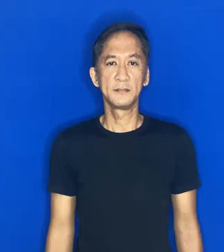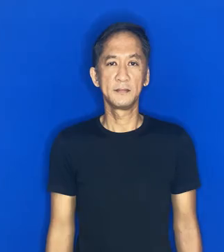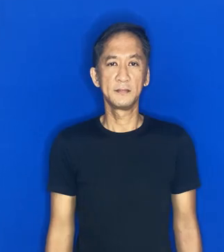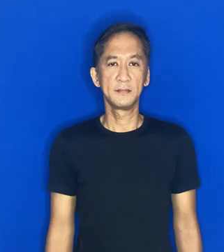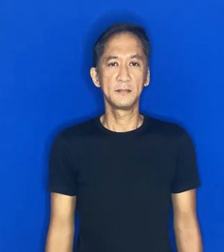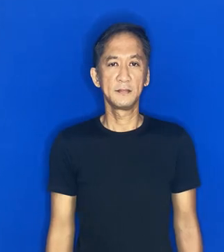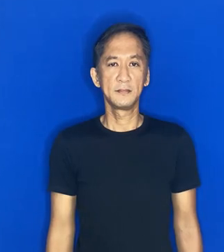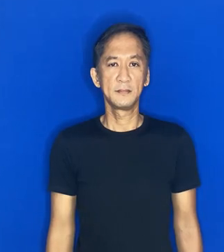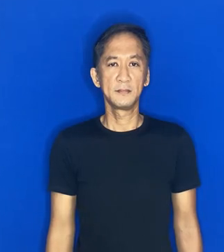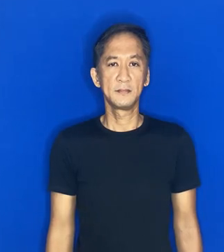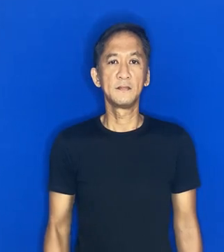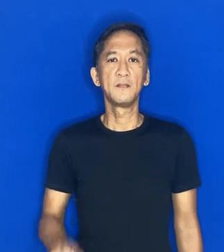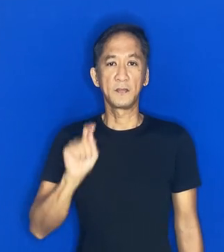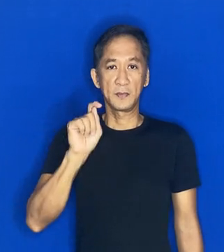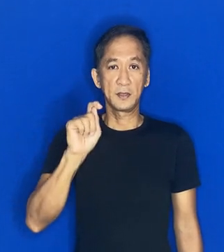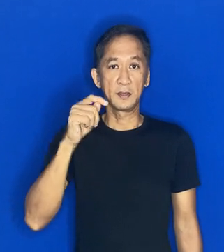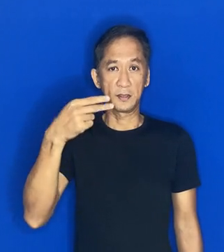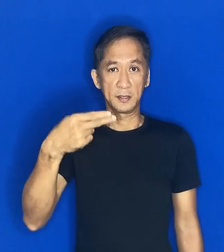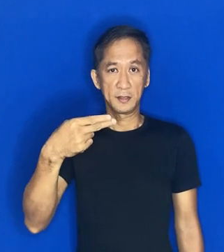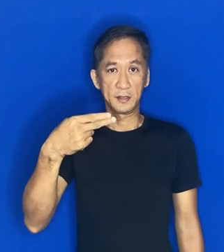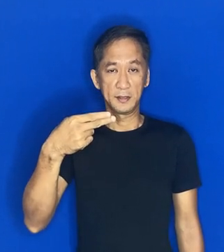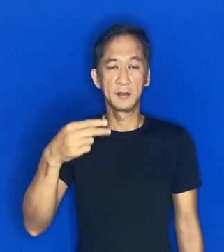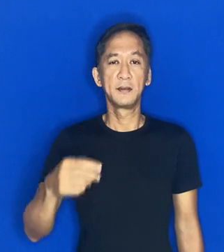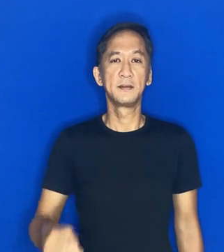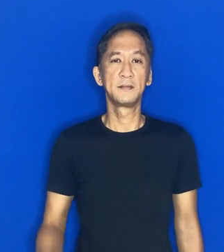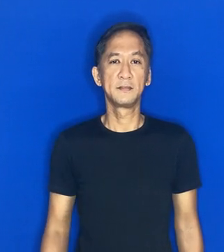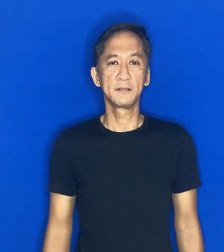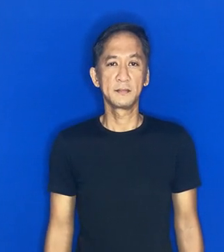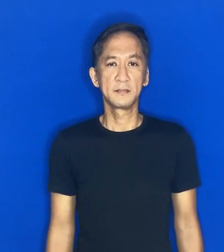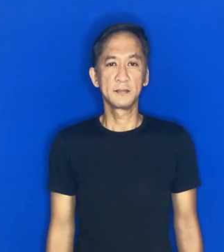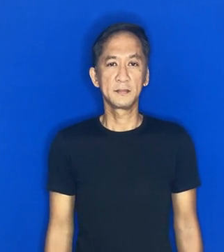thursday